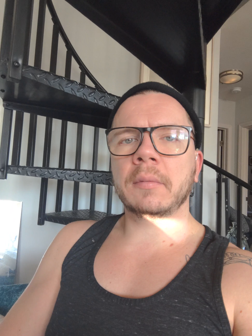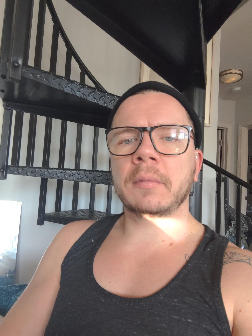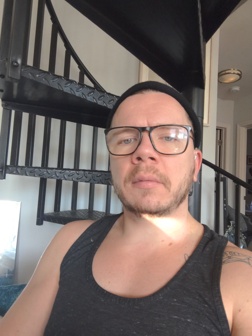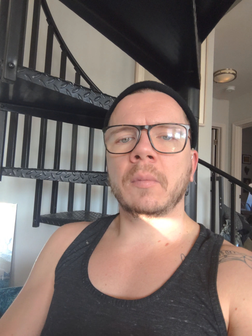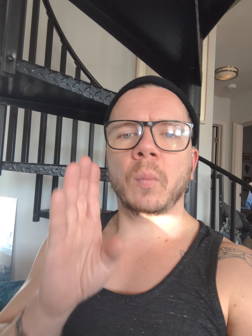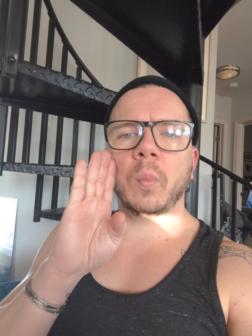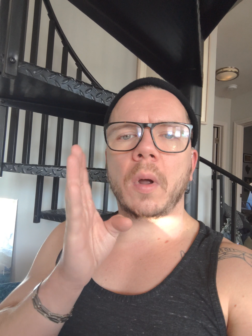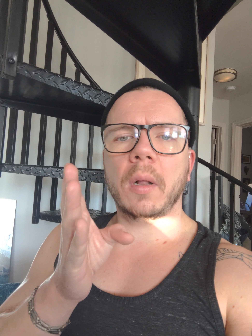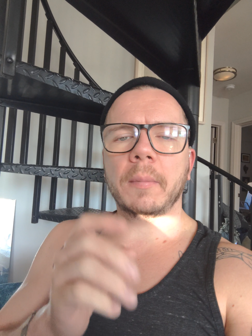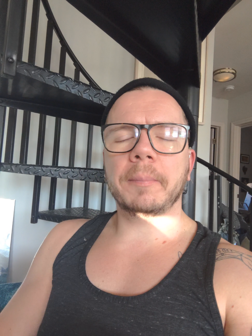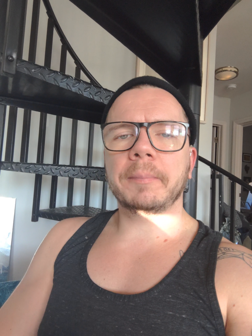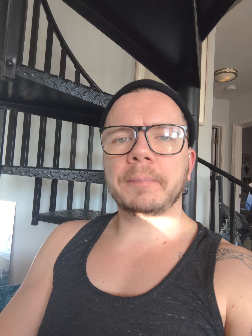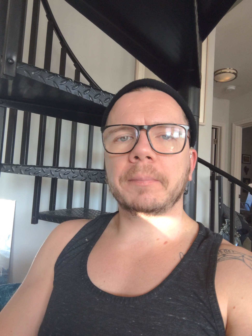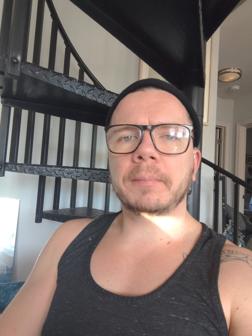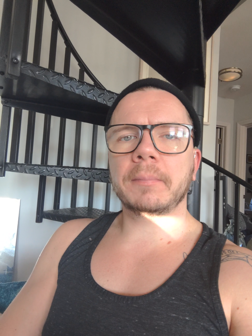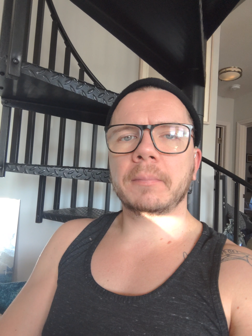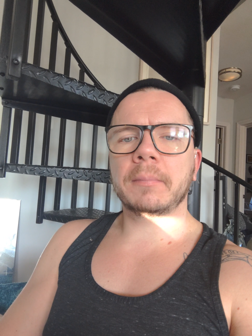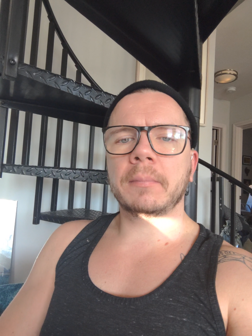will